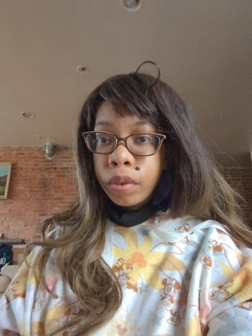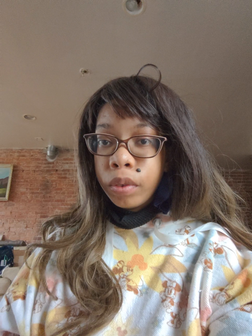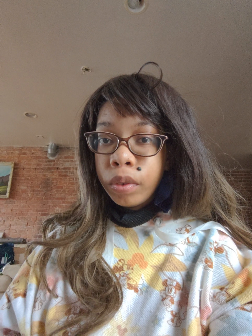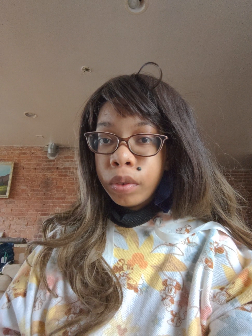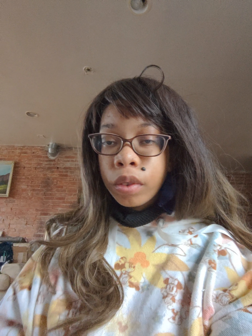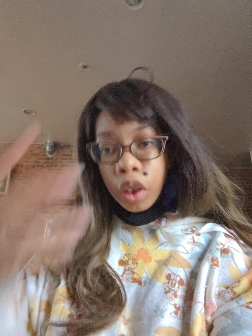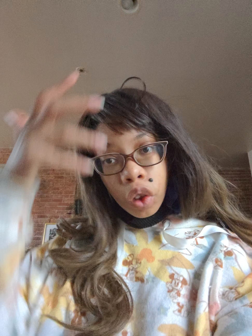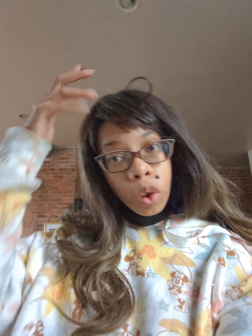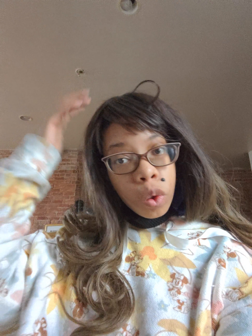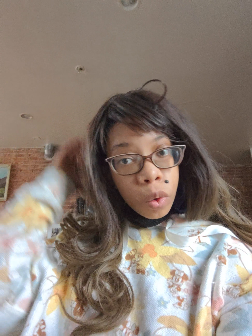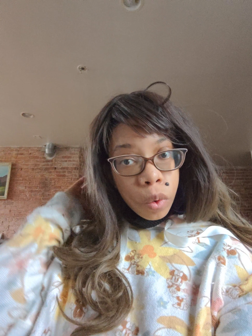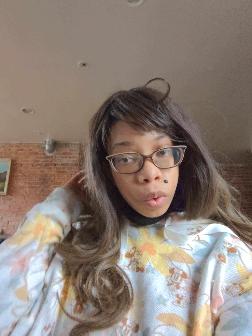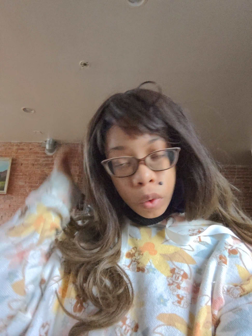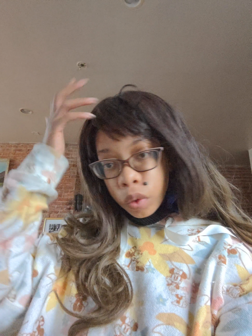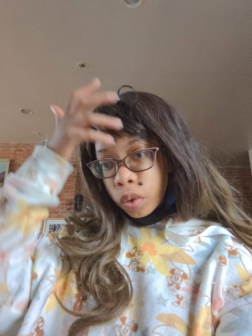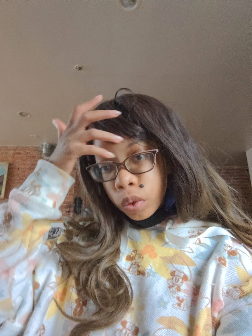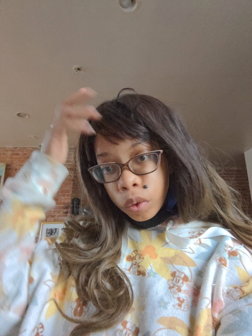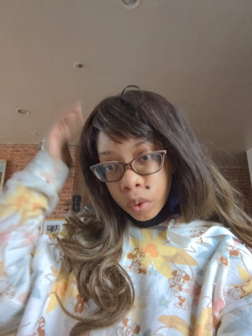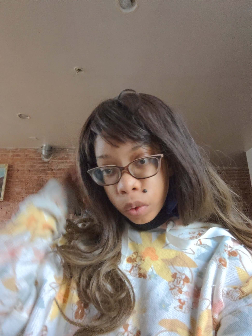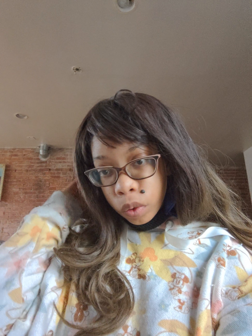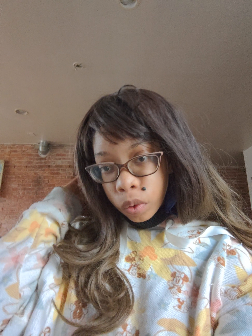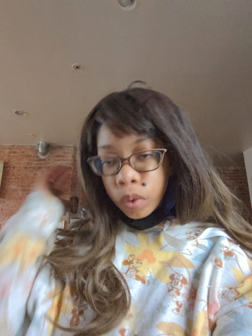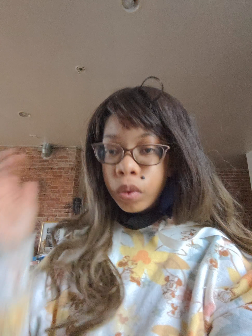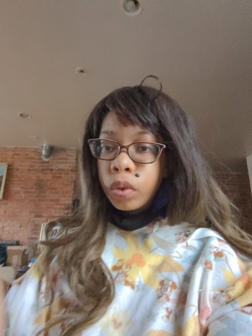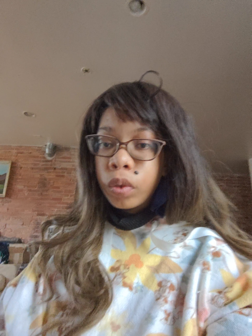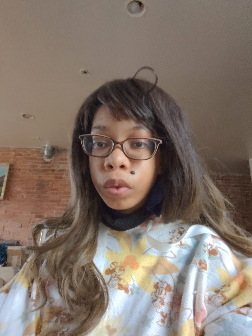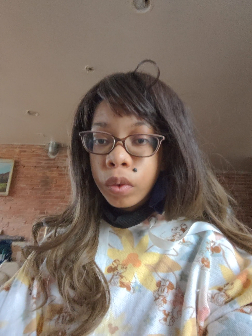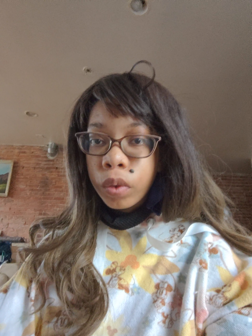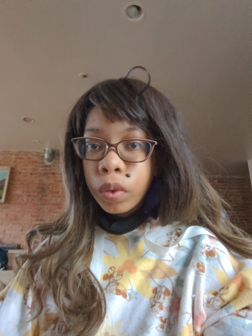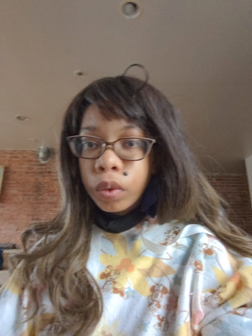lion